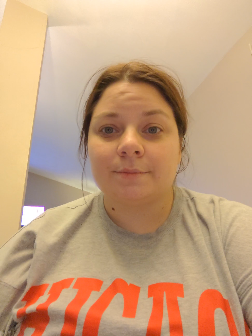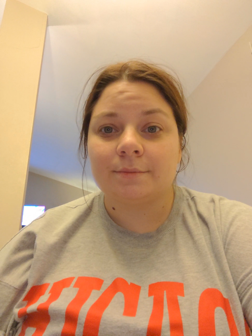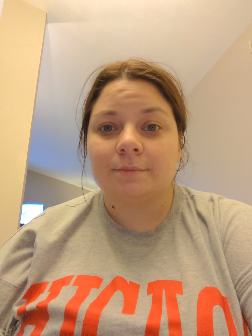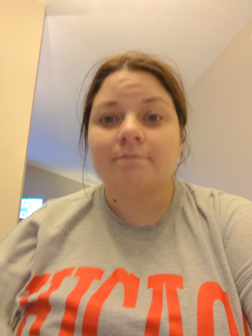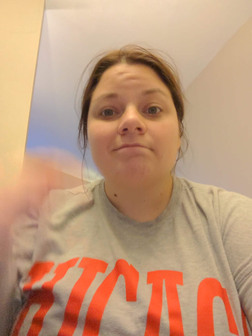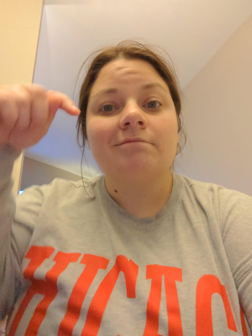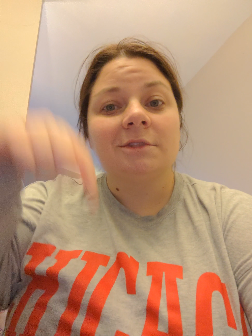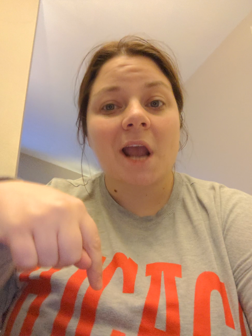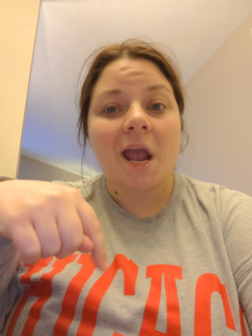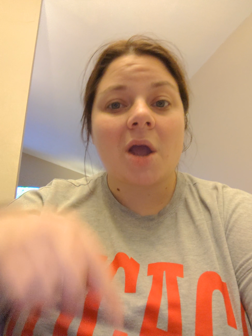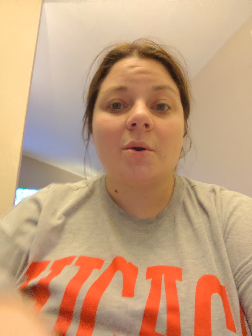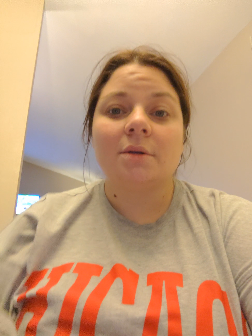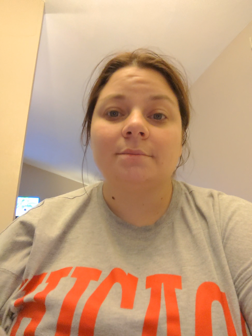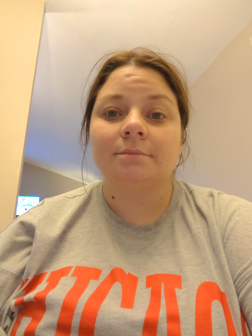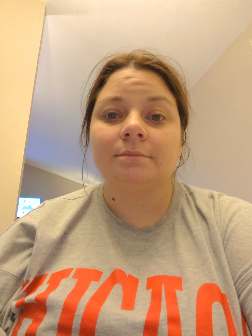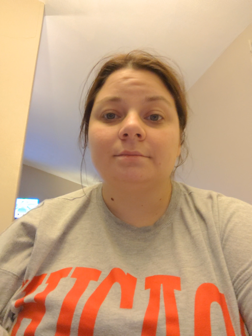down